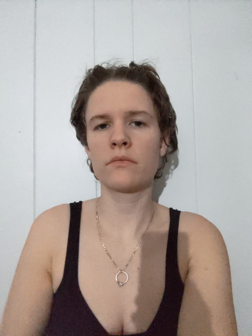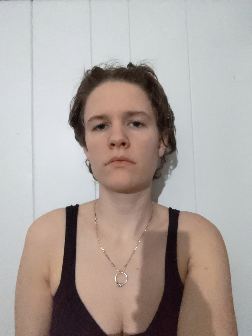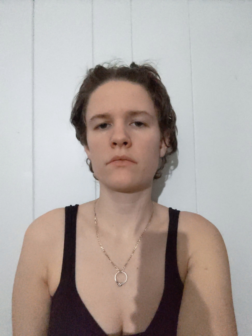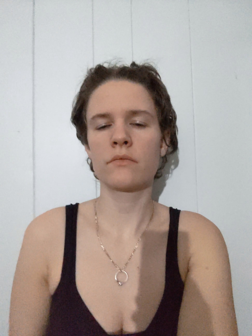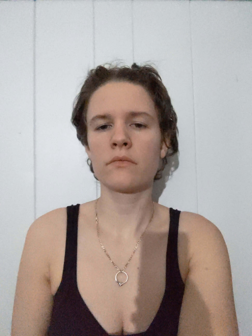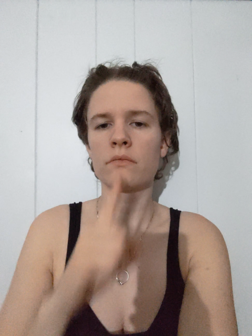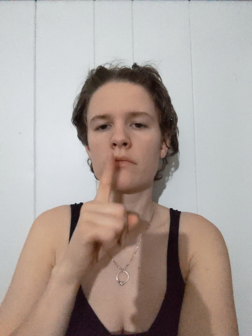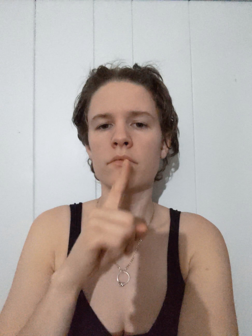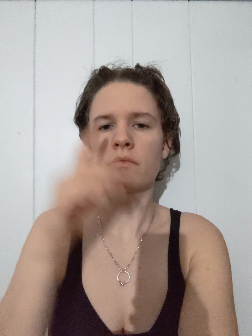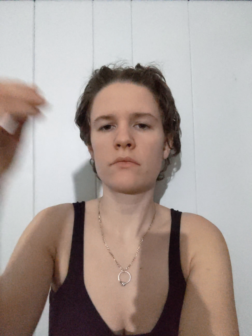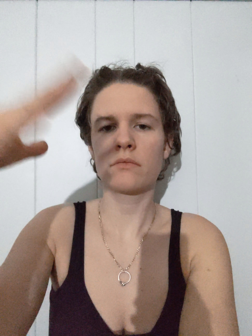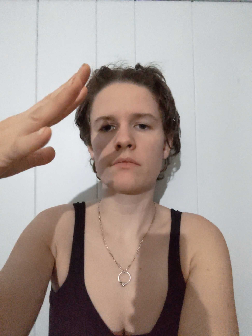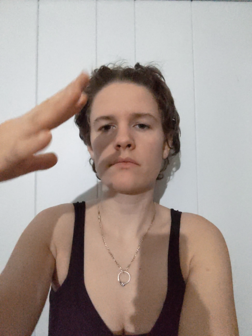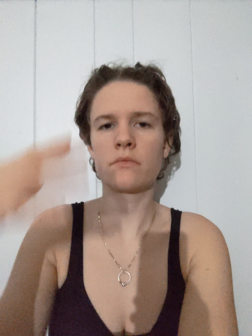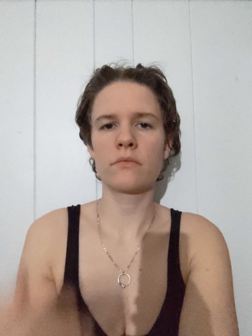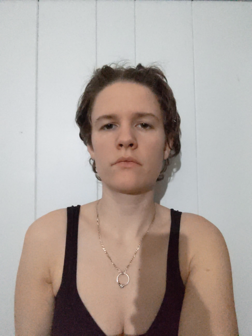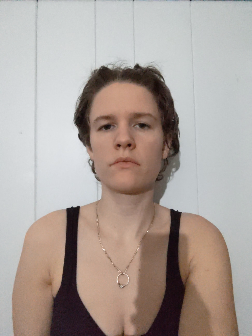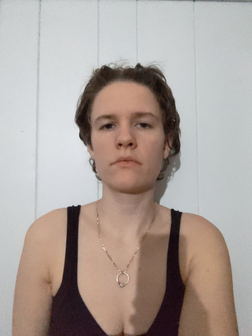lamp